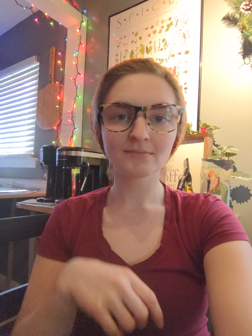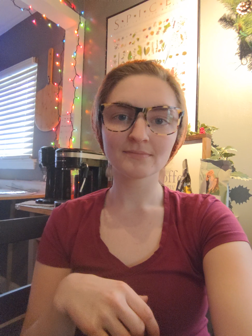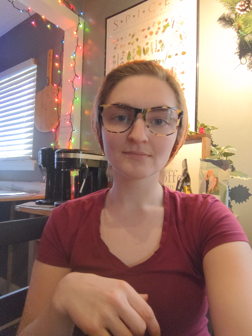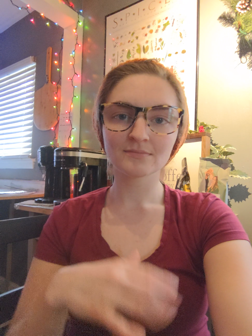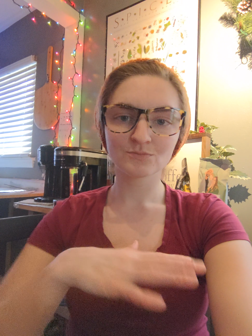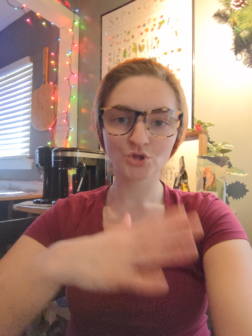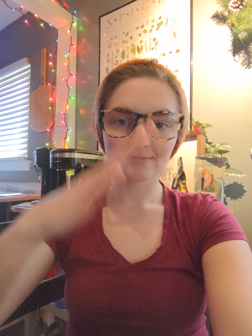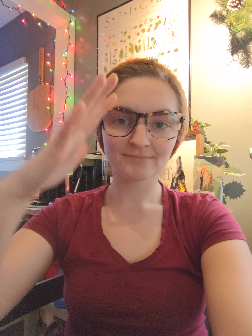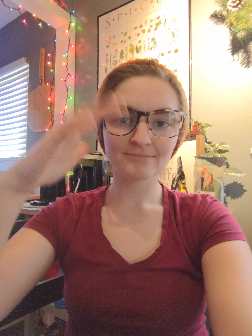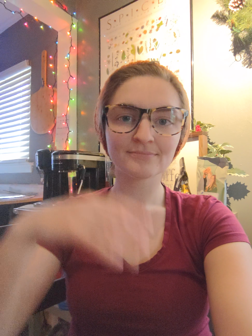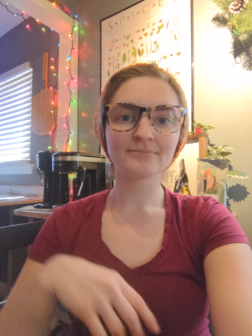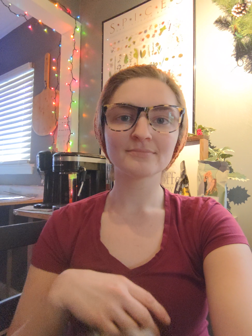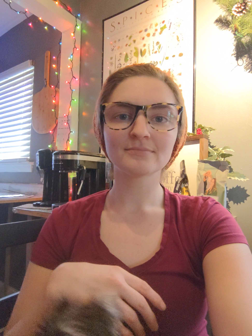helicopter